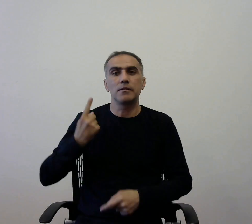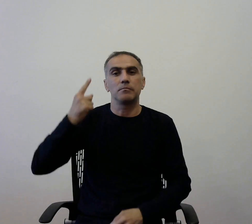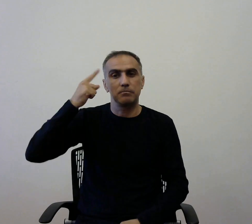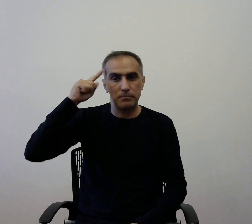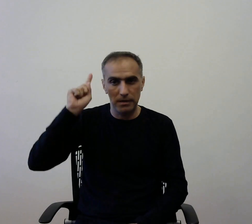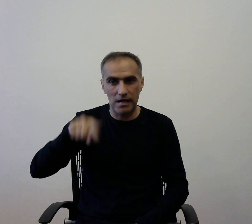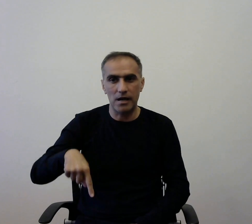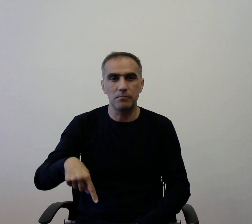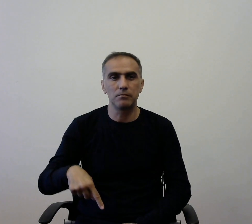bilər